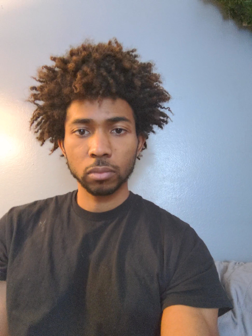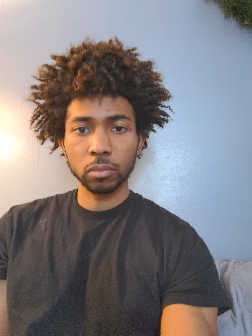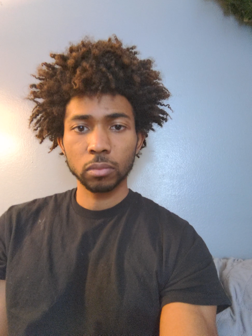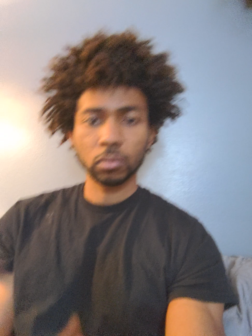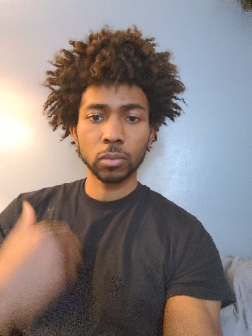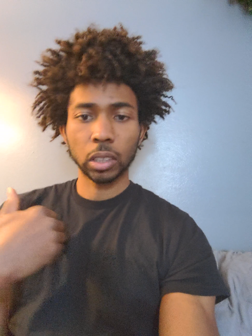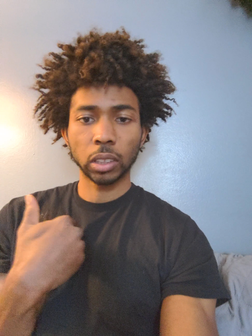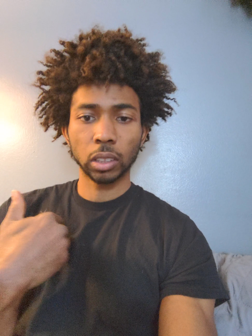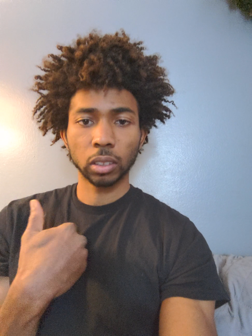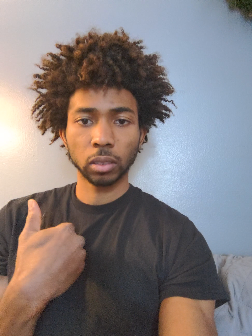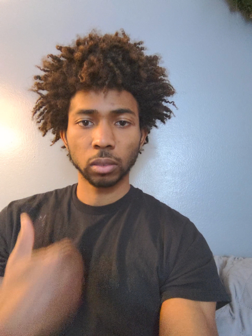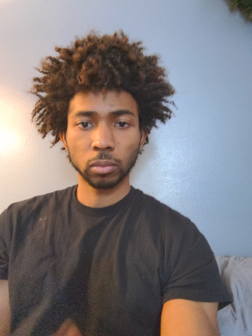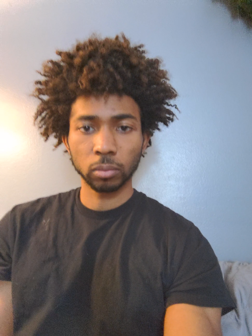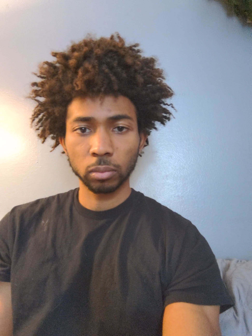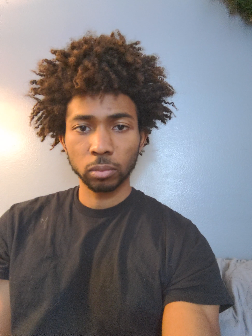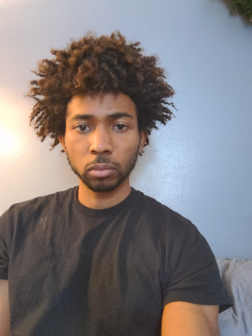animal